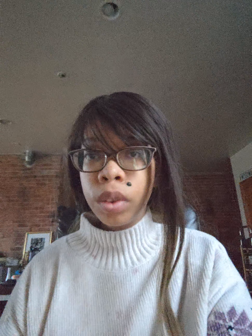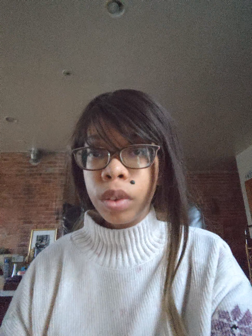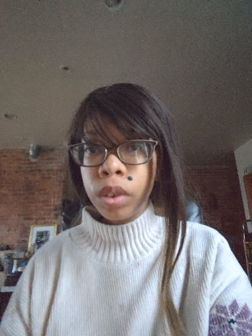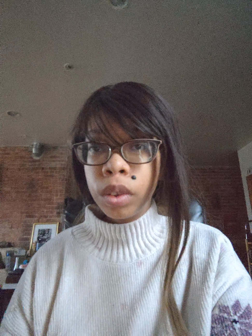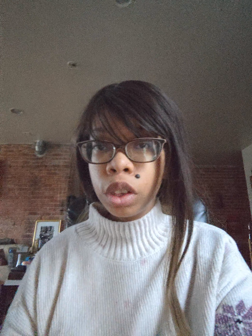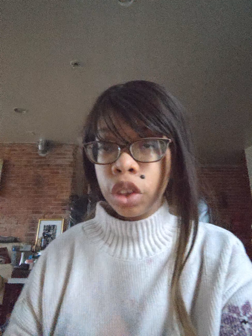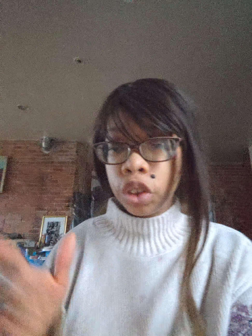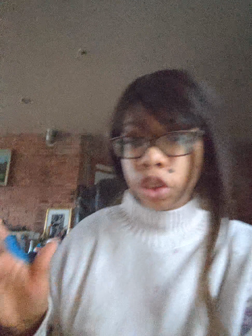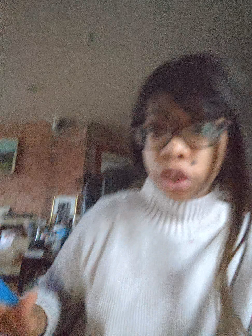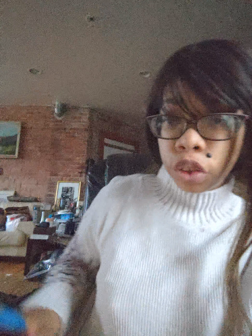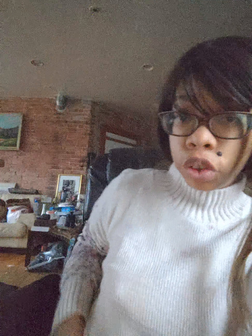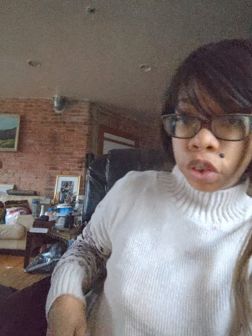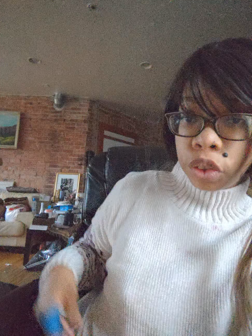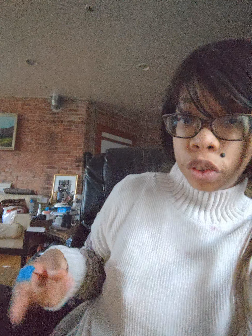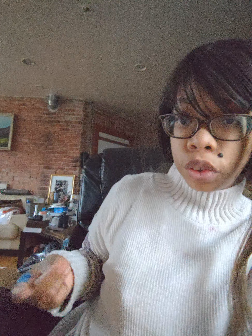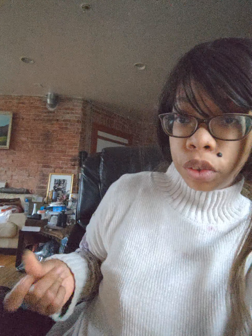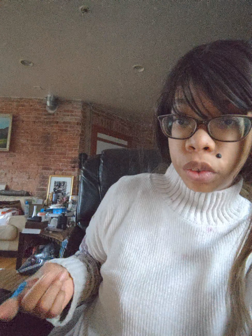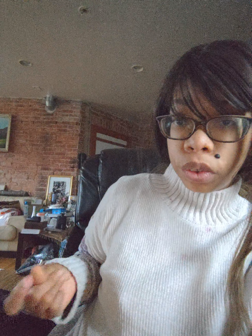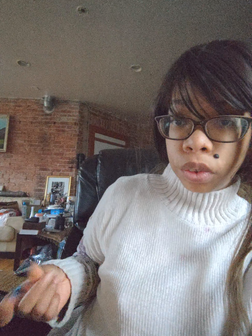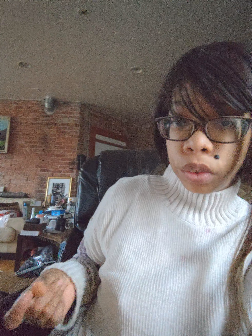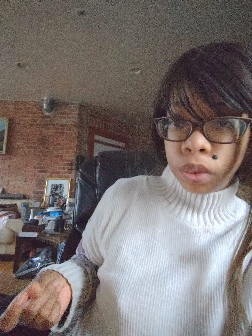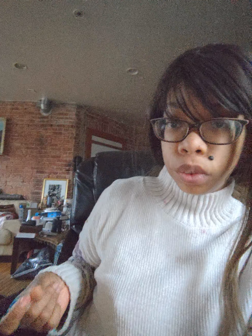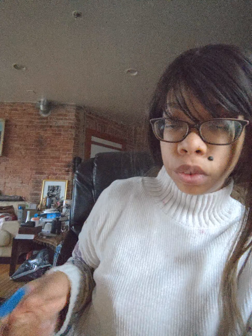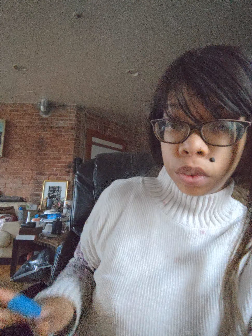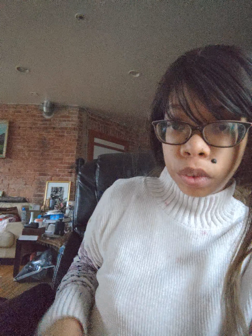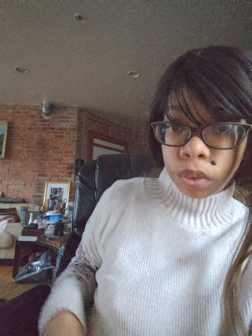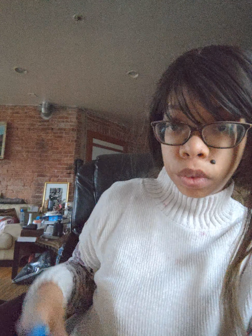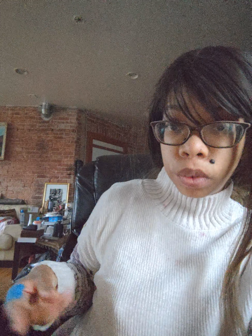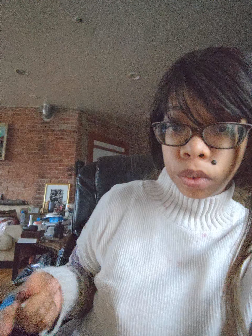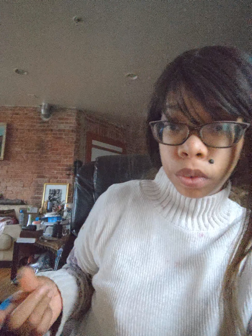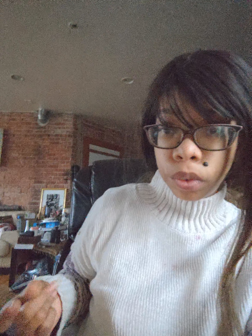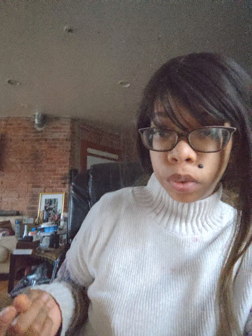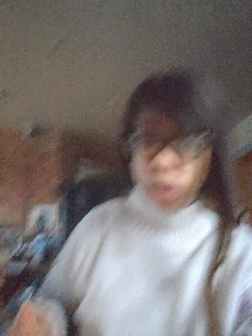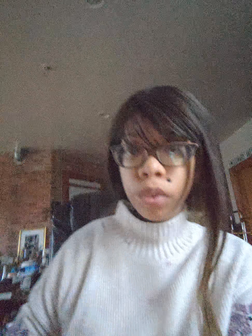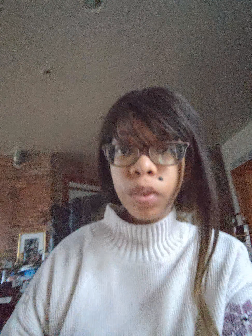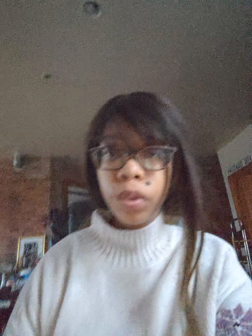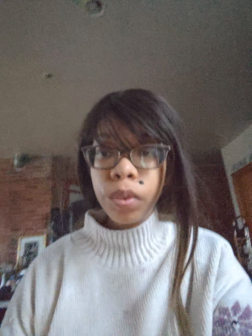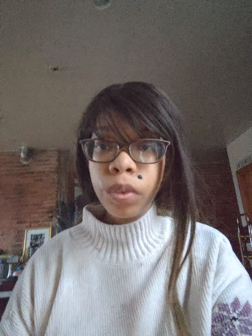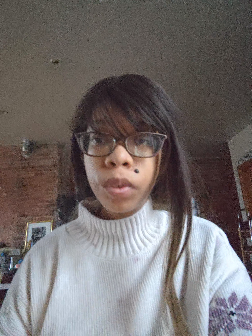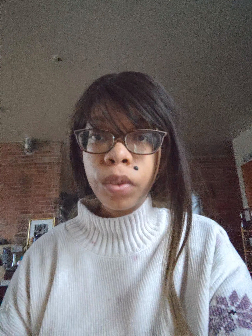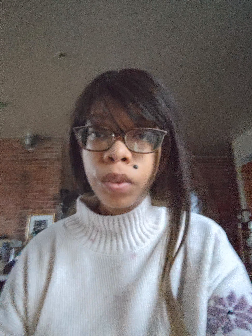dog